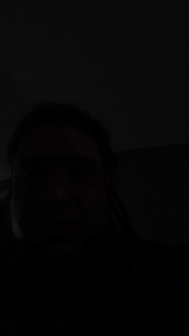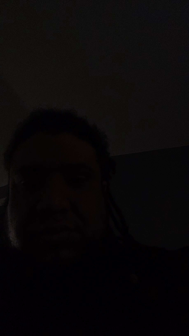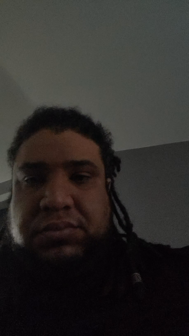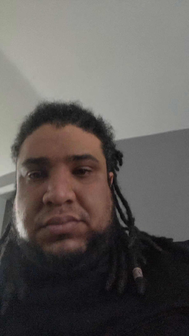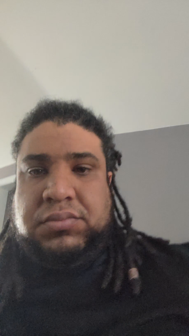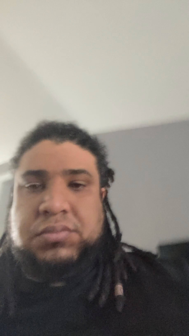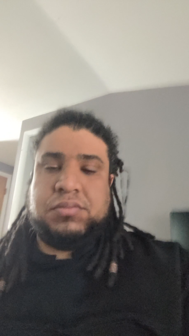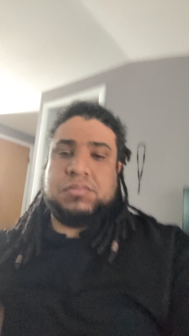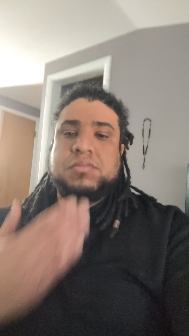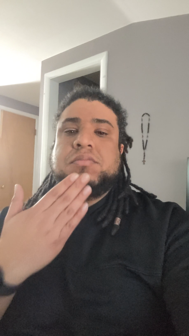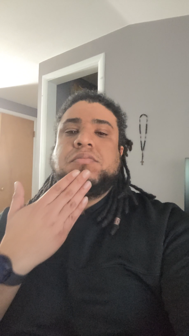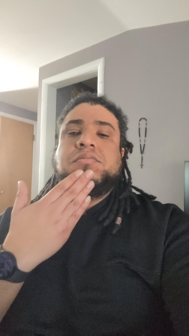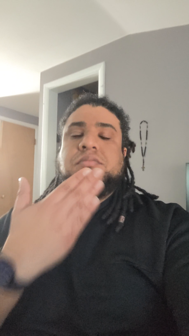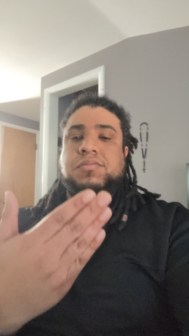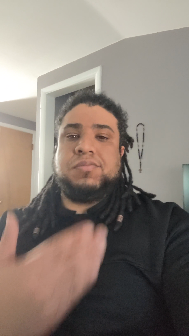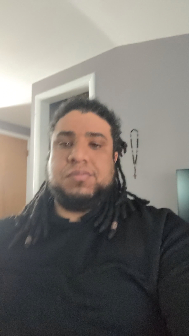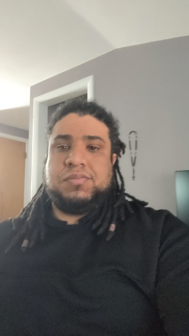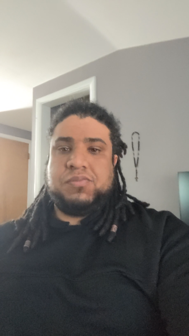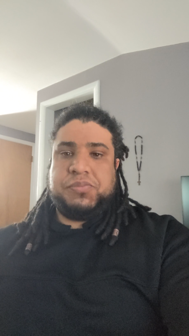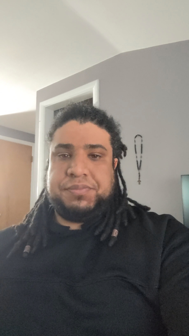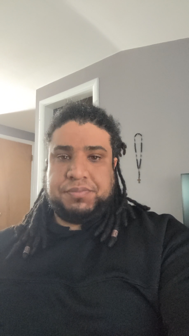good